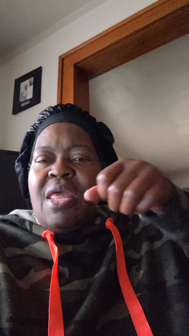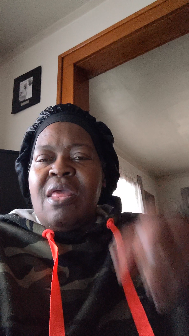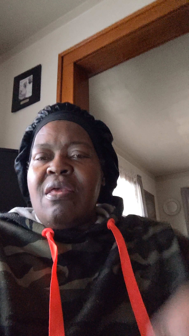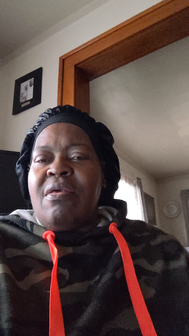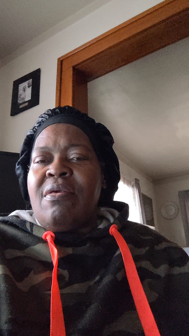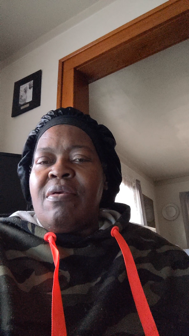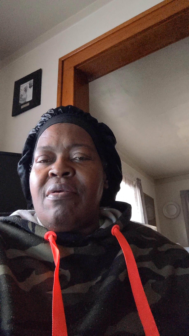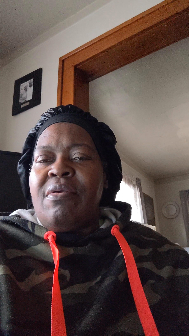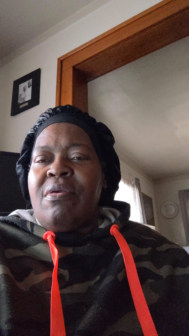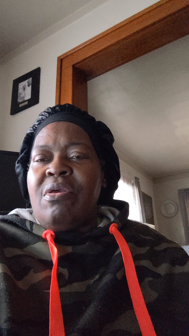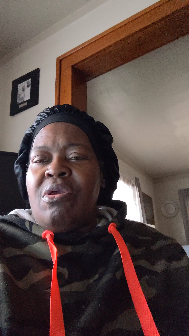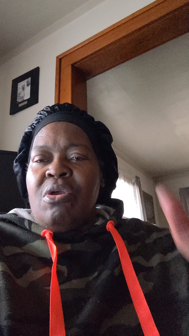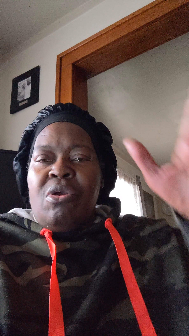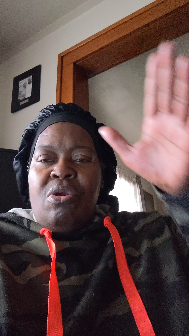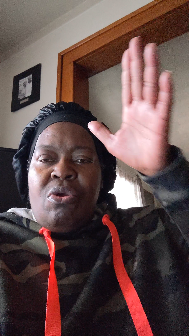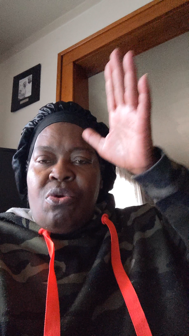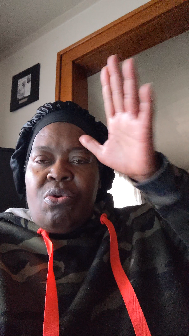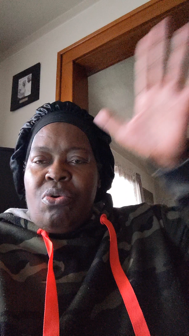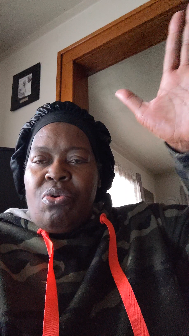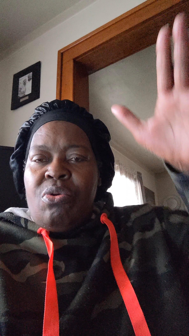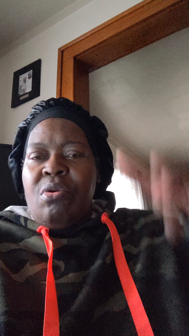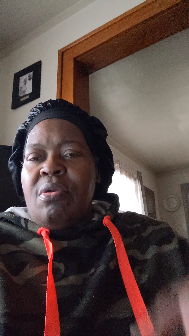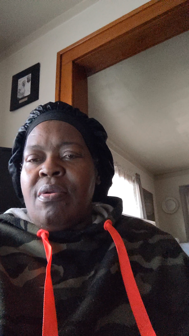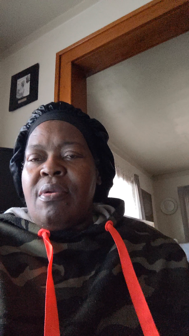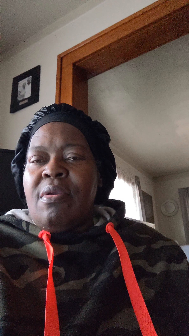moose